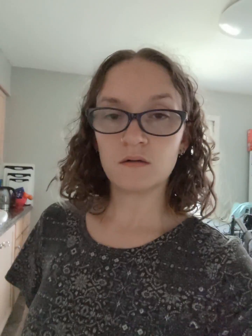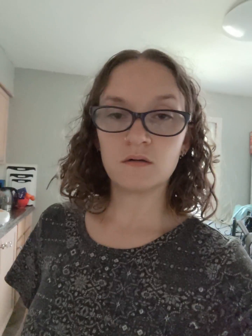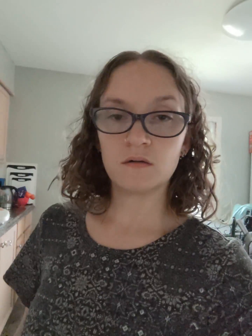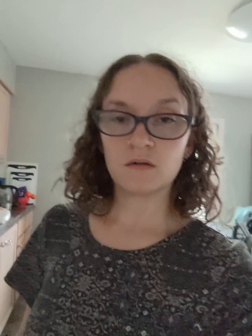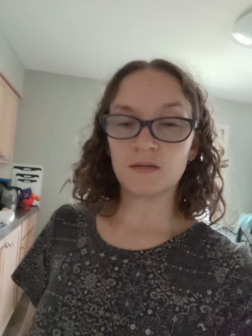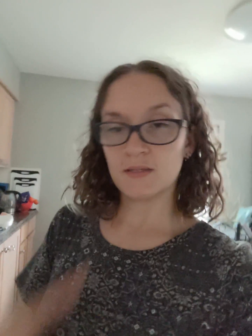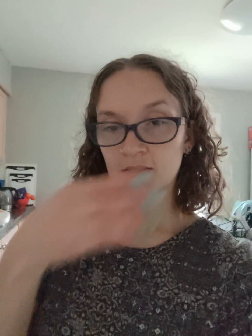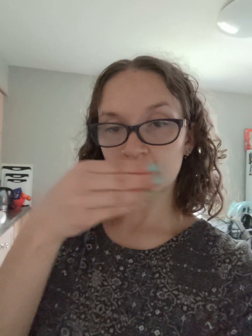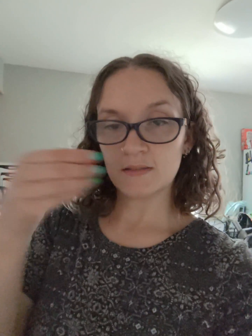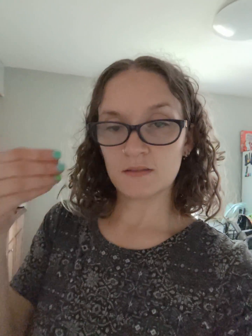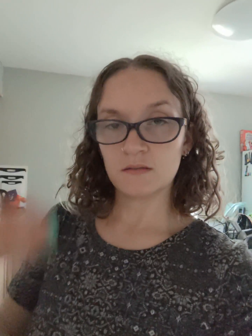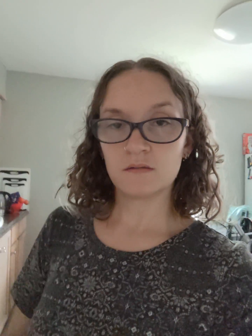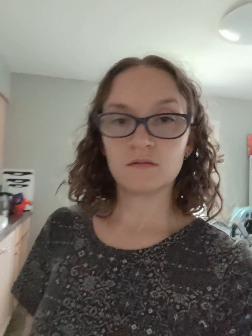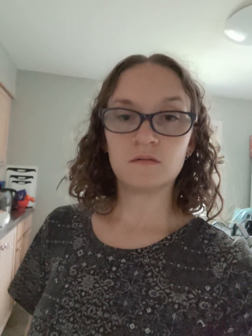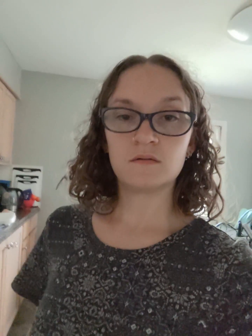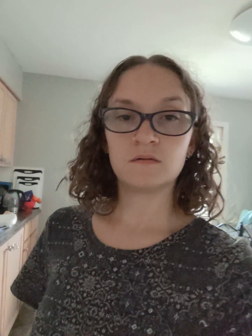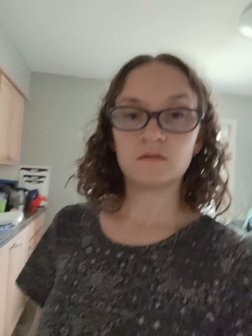and